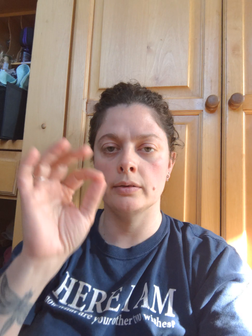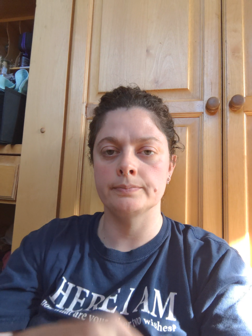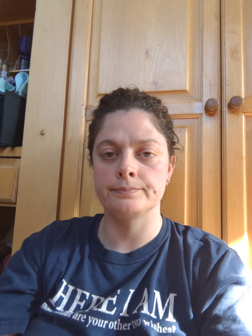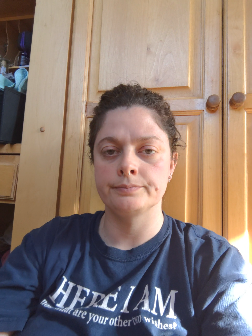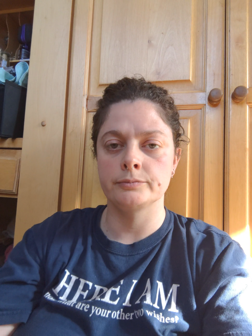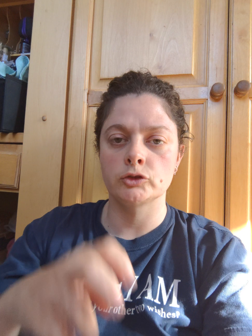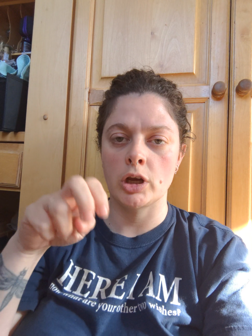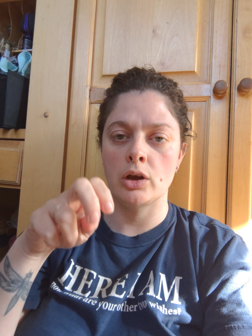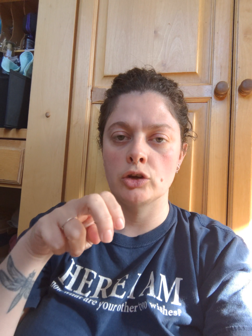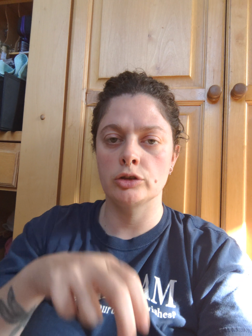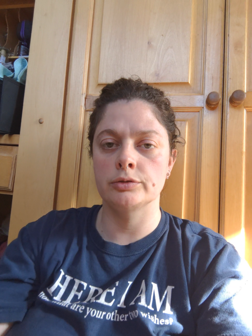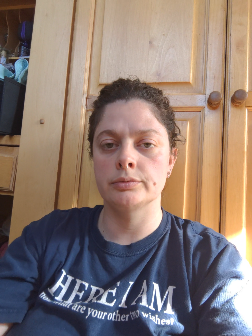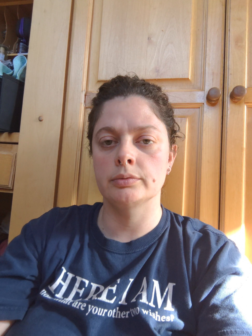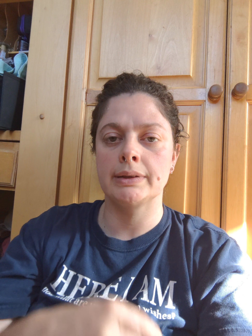chair